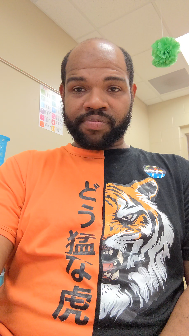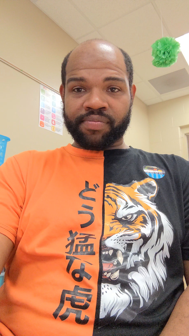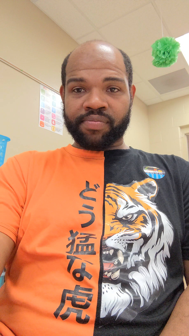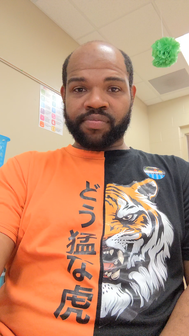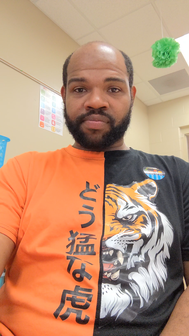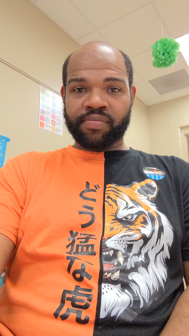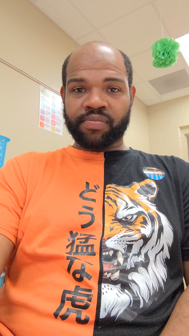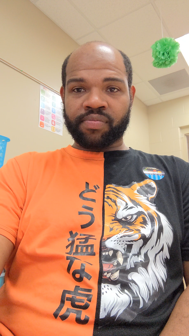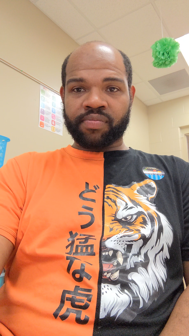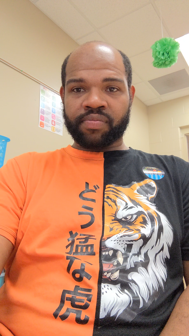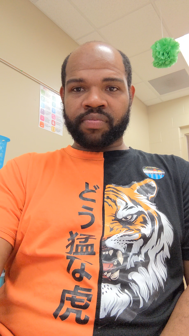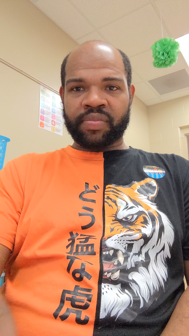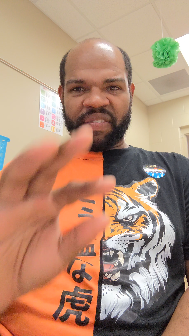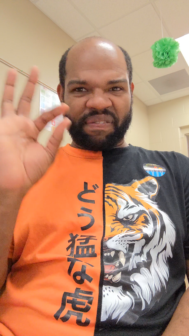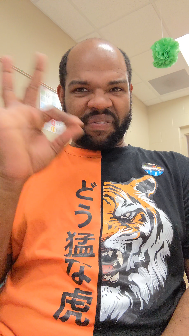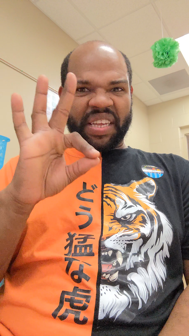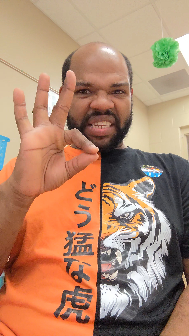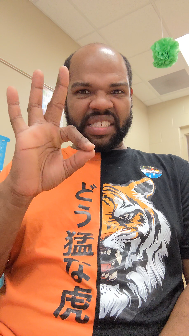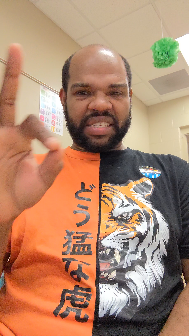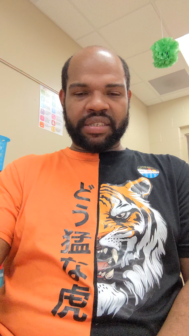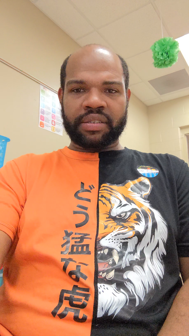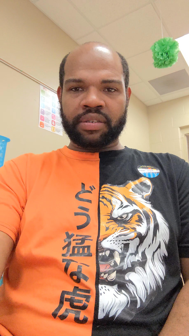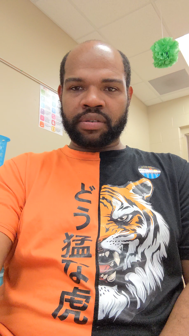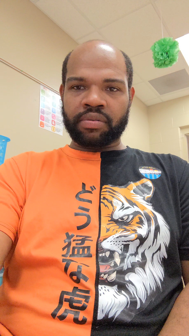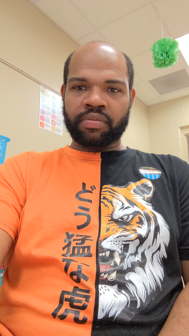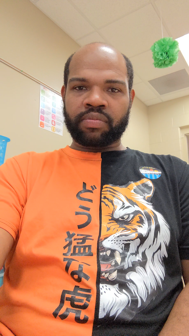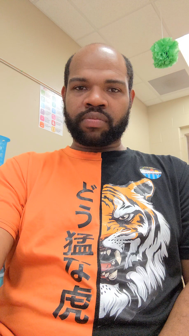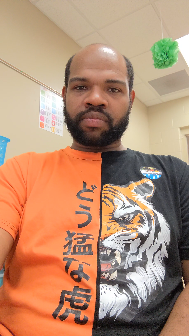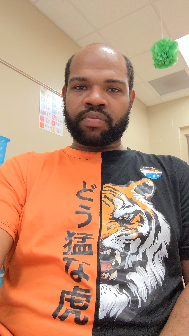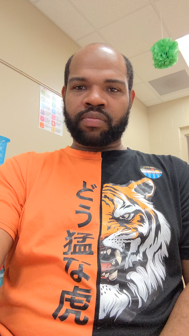fit